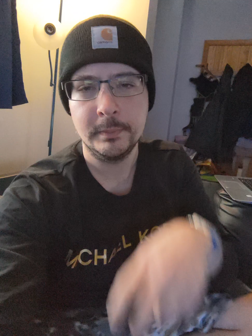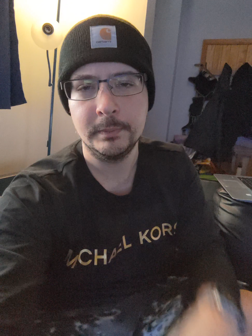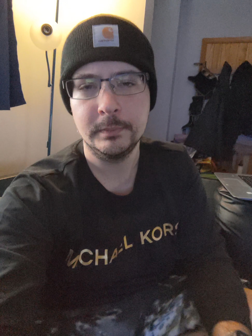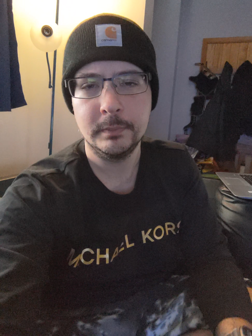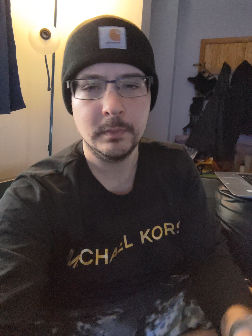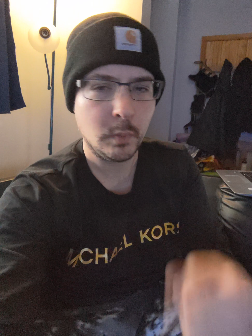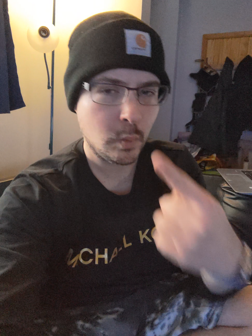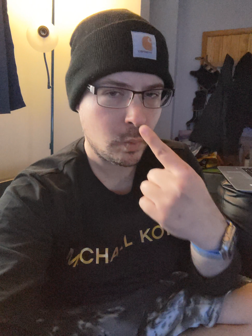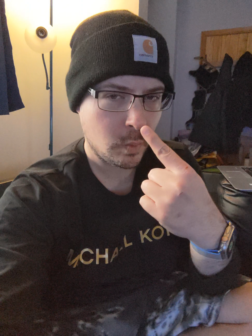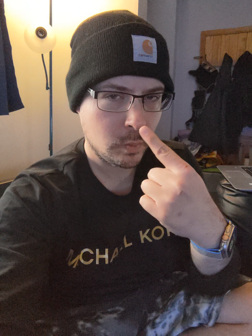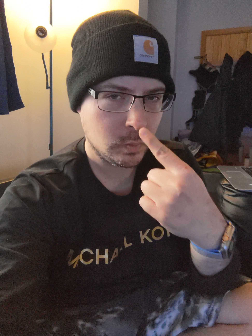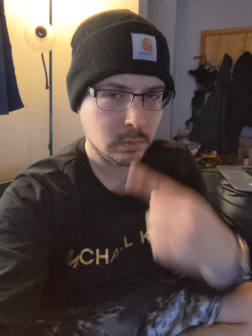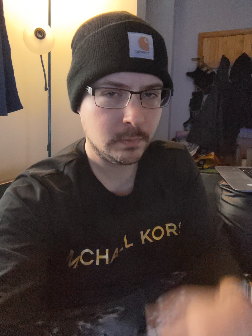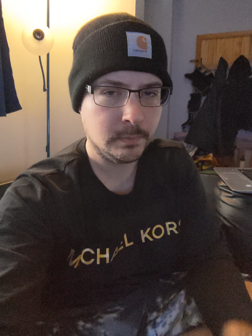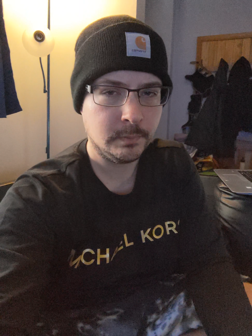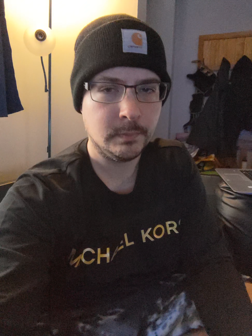nose